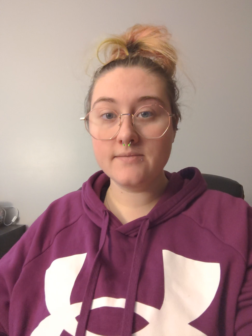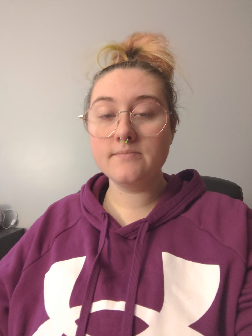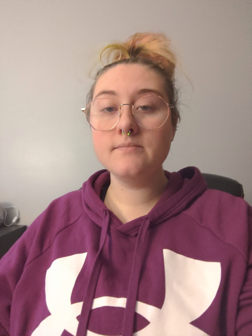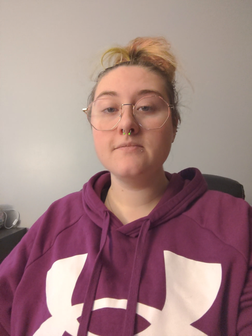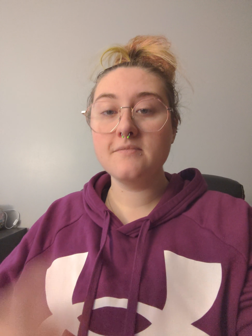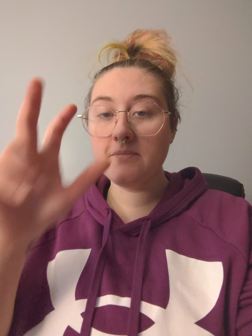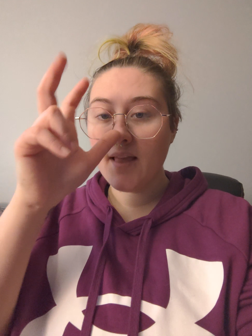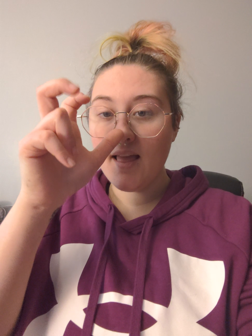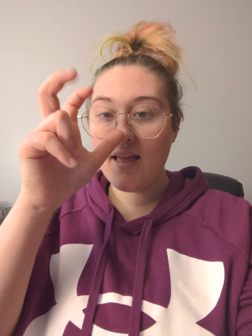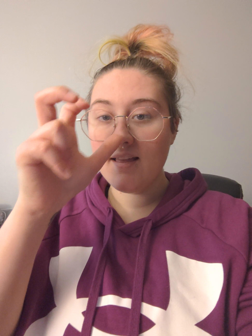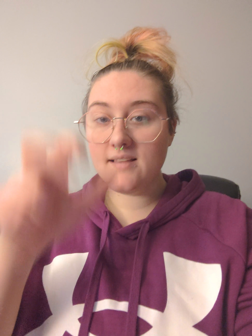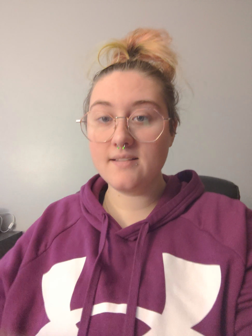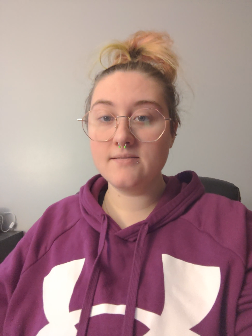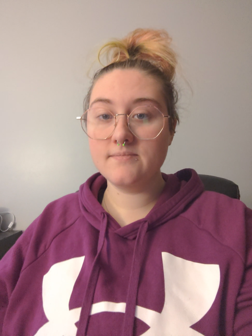bug